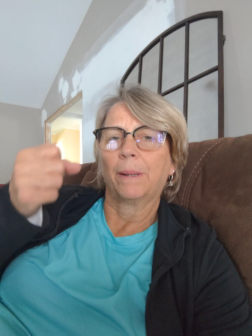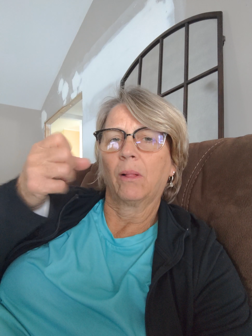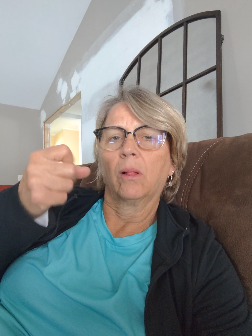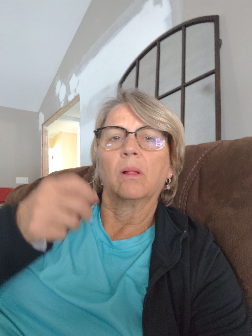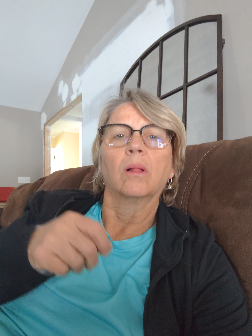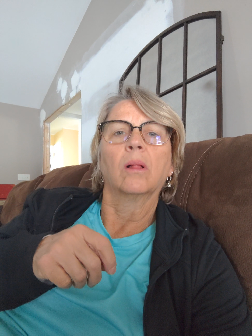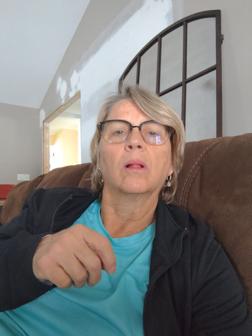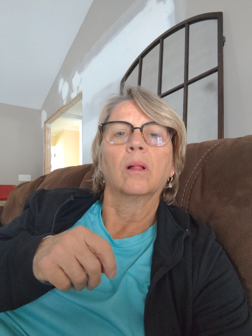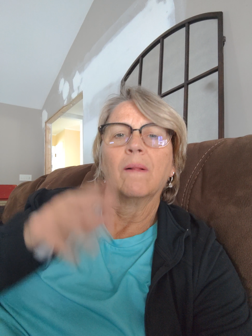milk